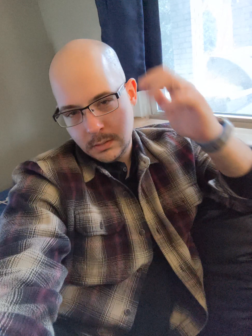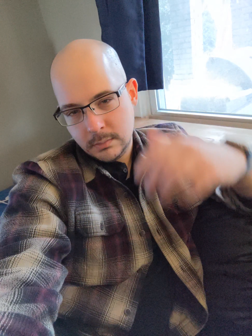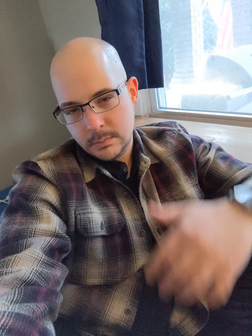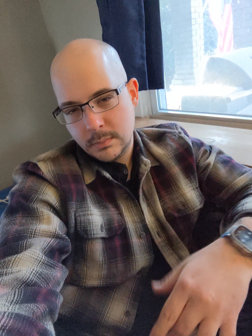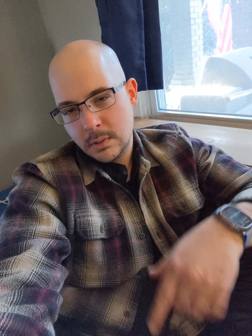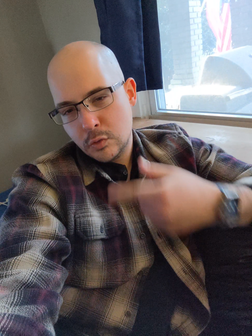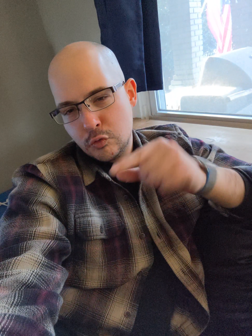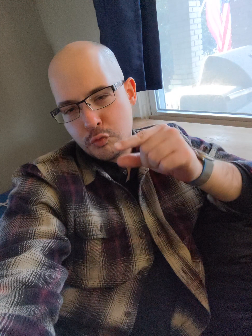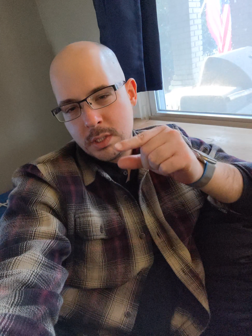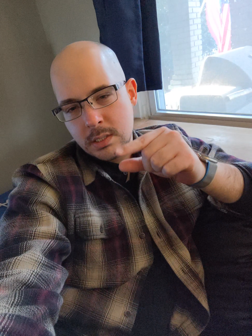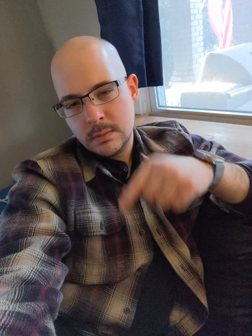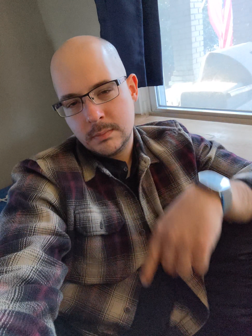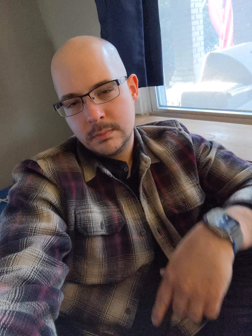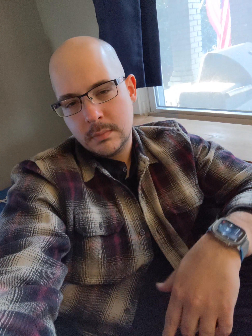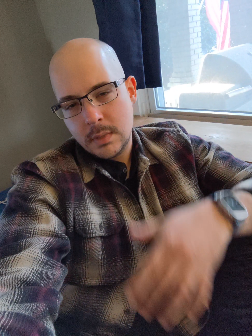green